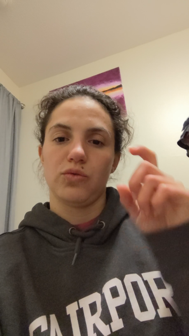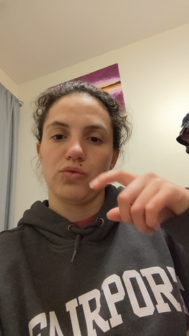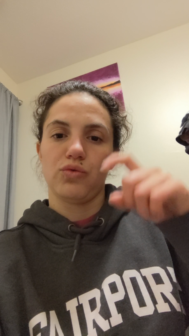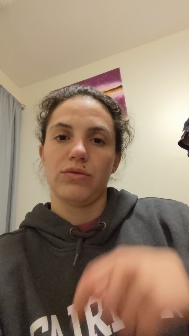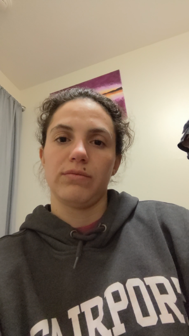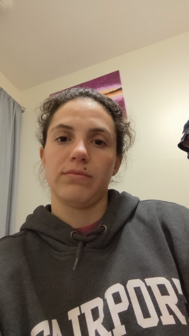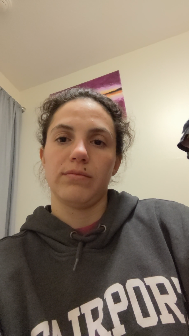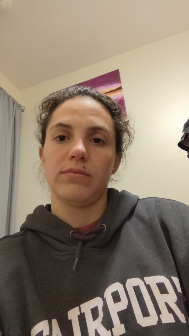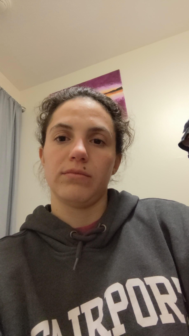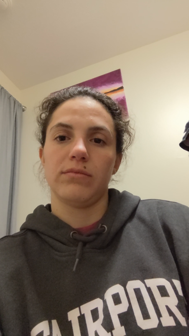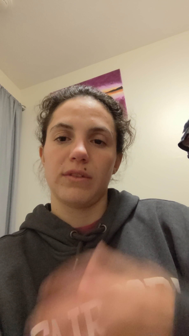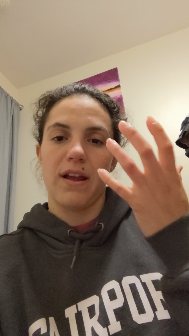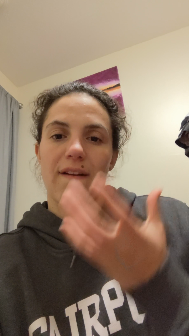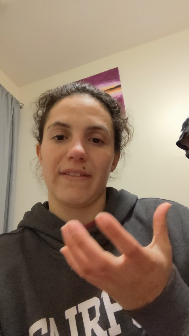heavy